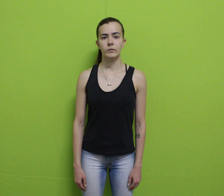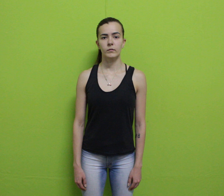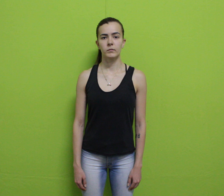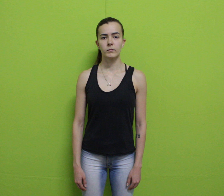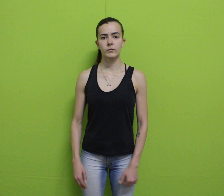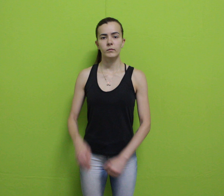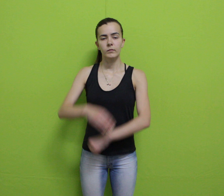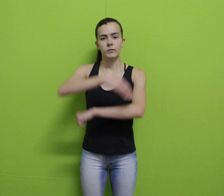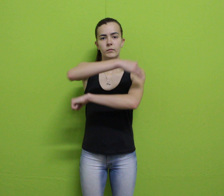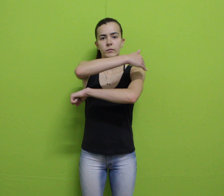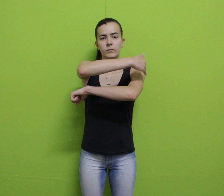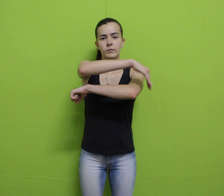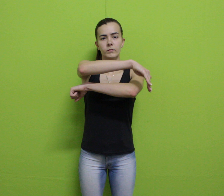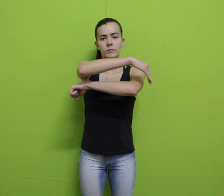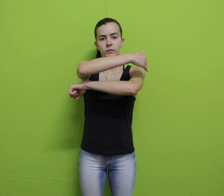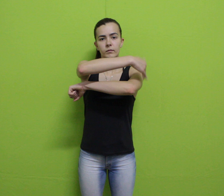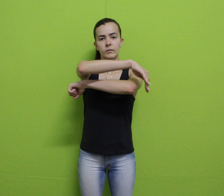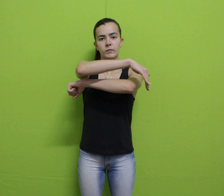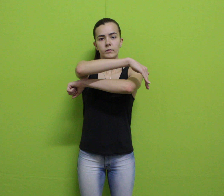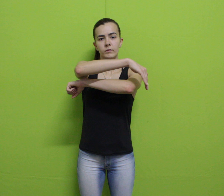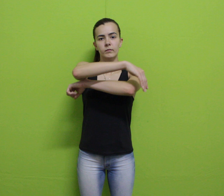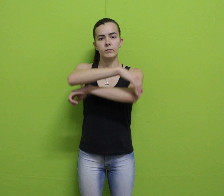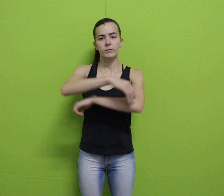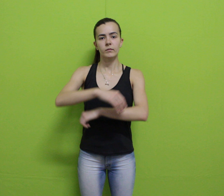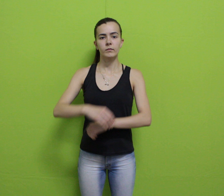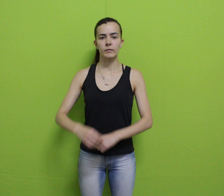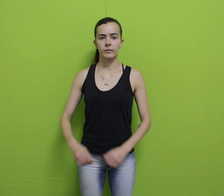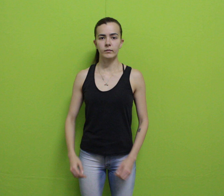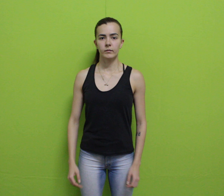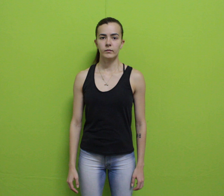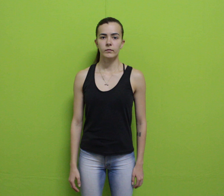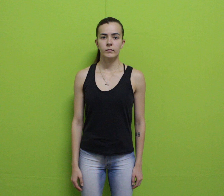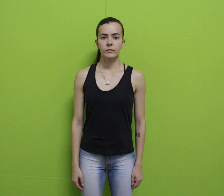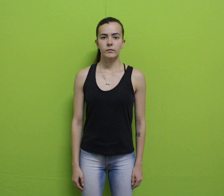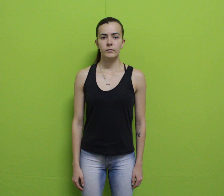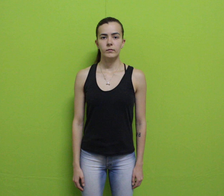esquina